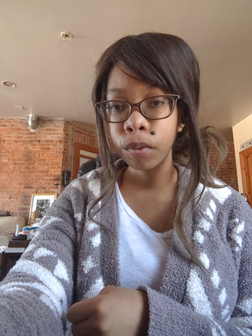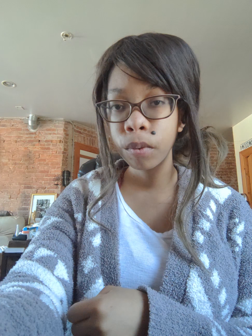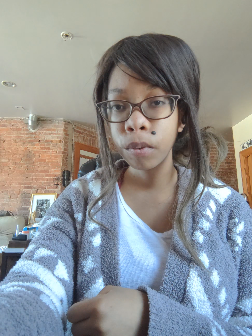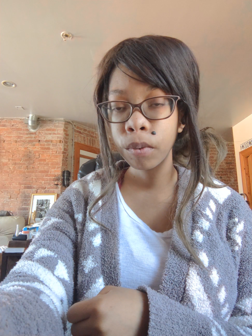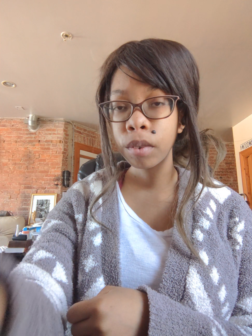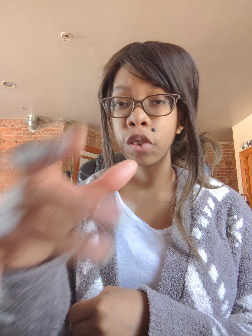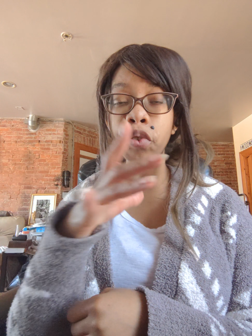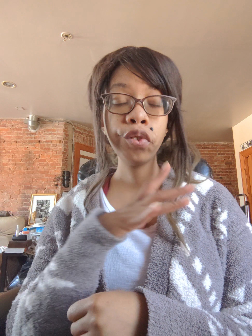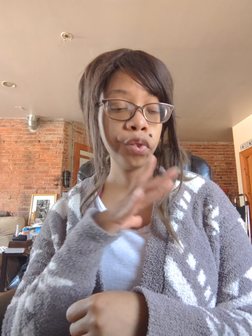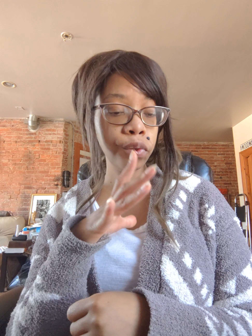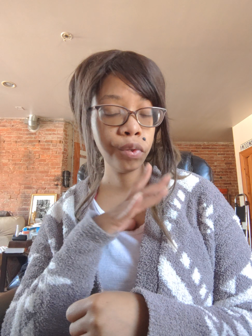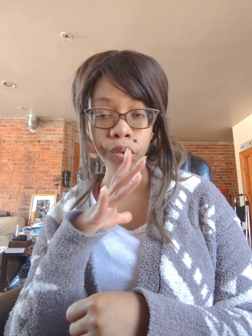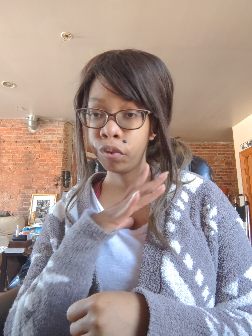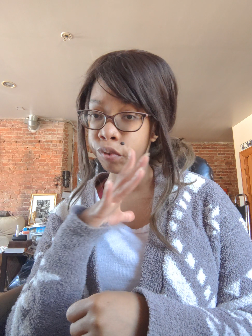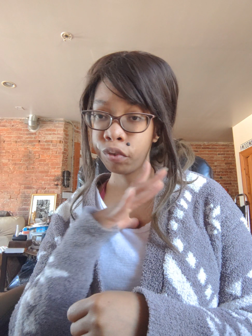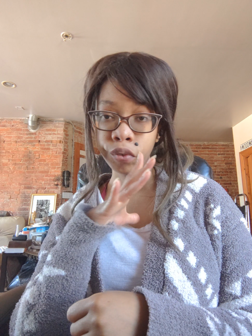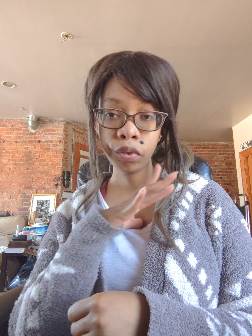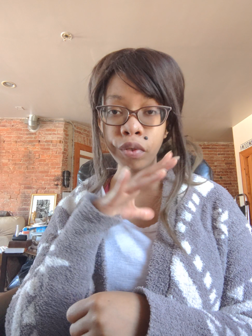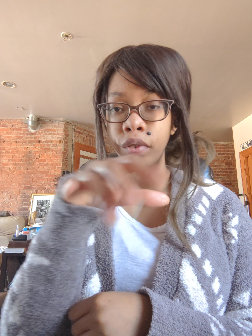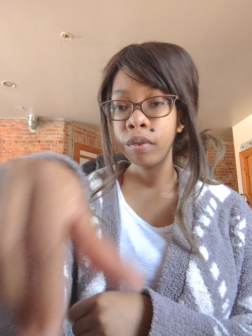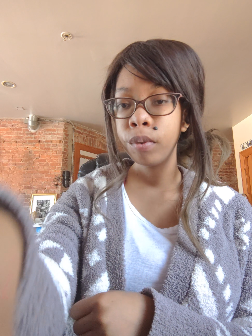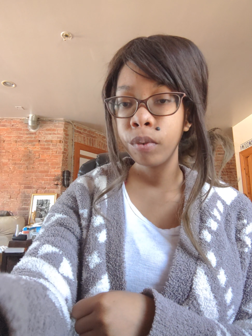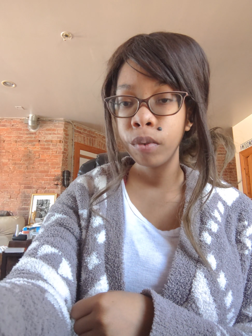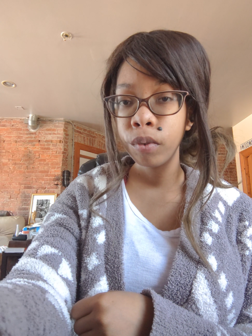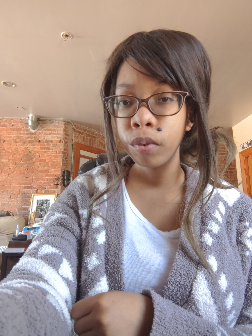fine